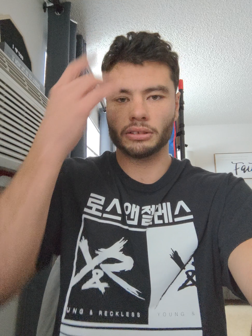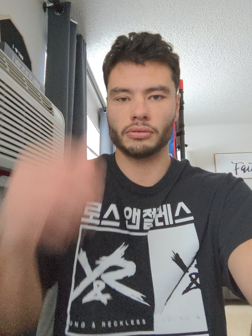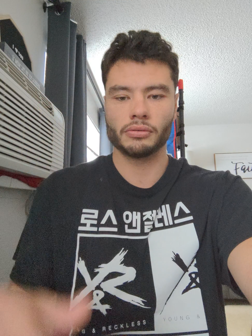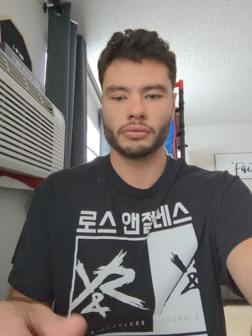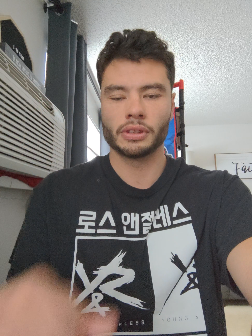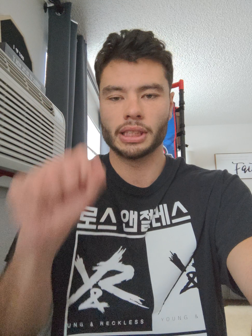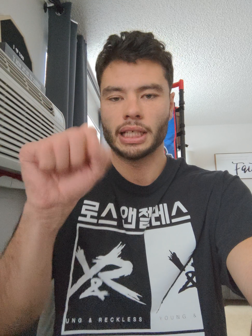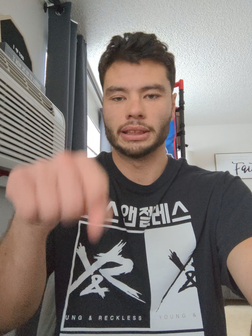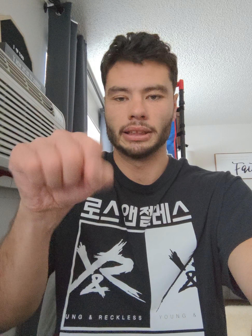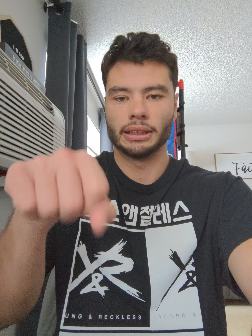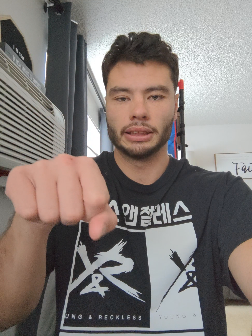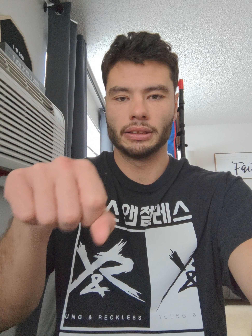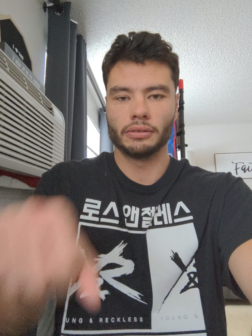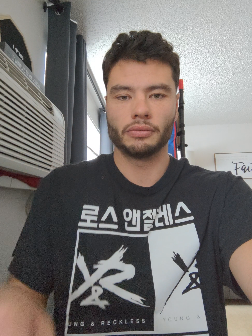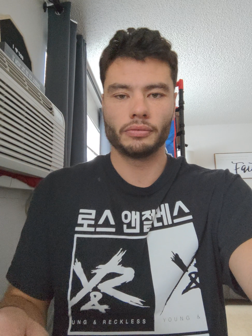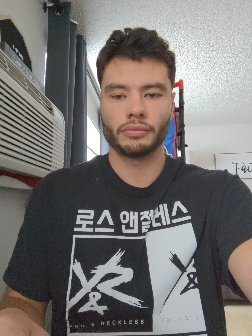yes